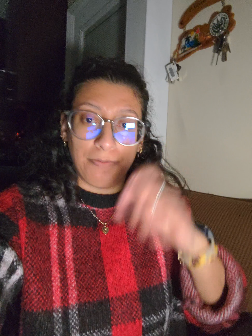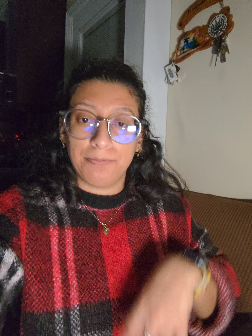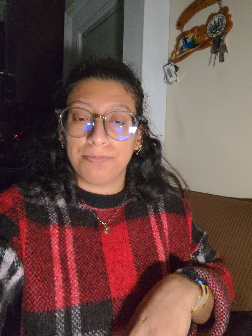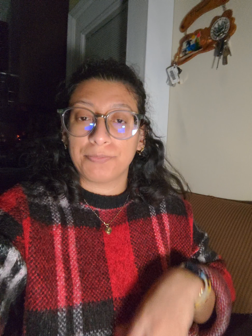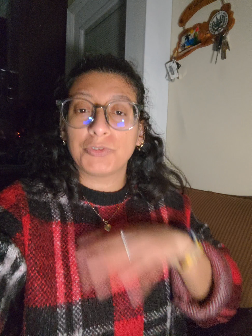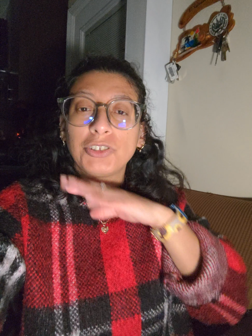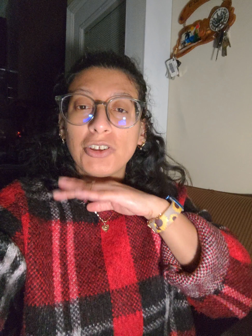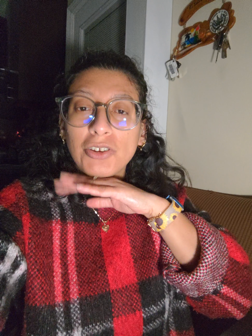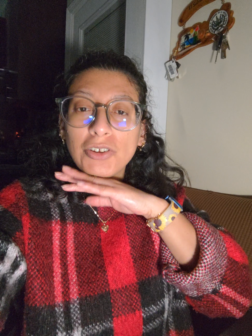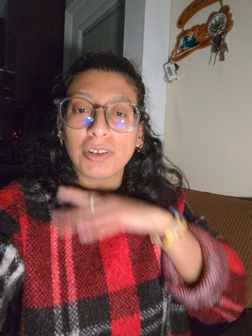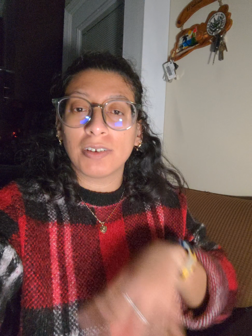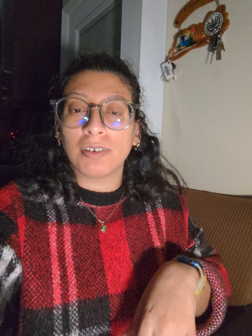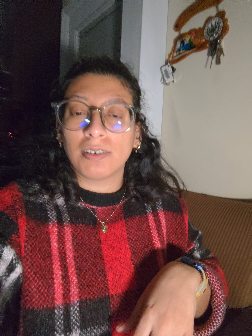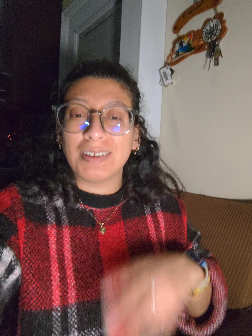dirty